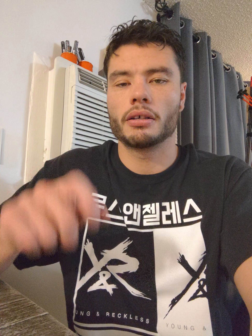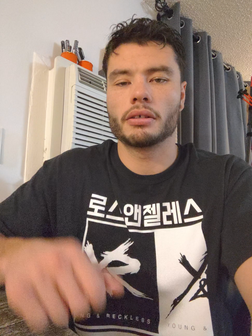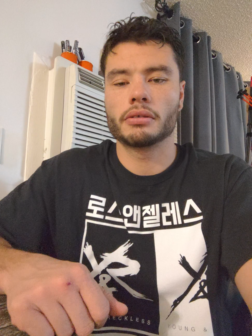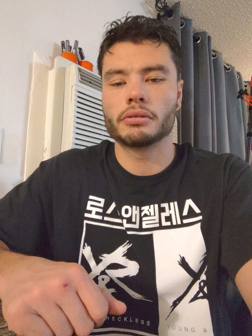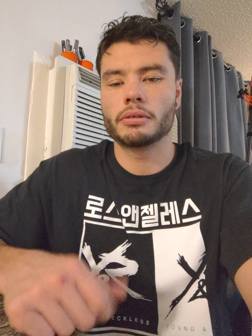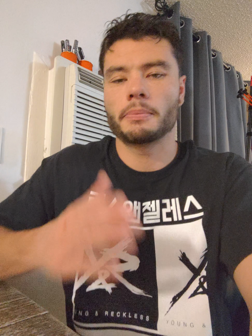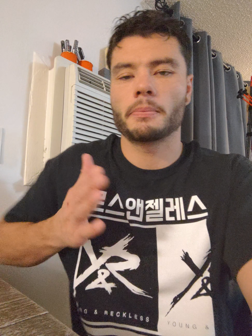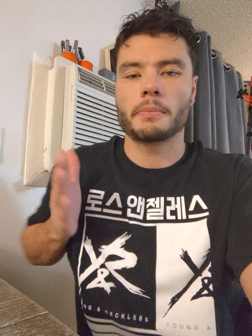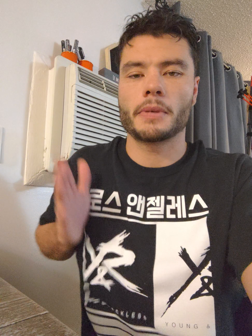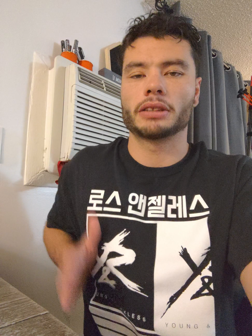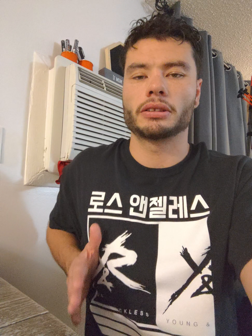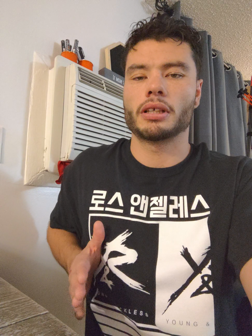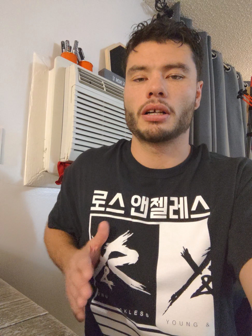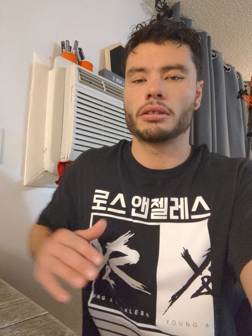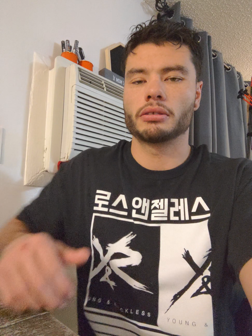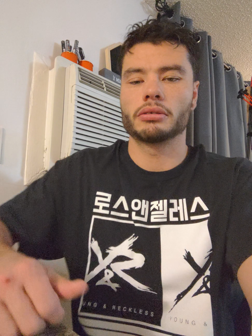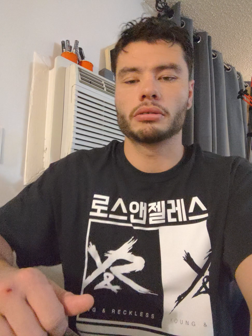beside